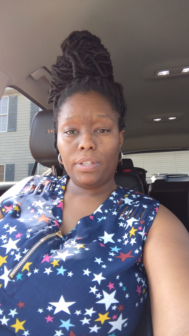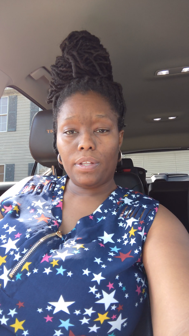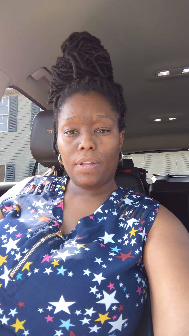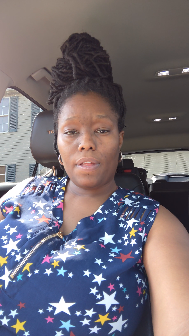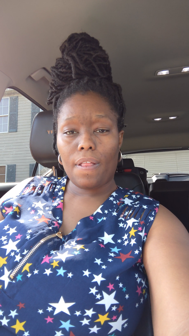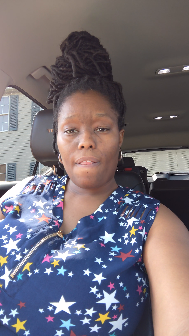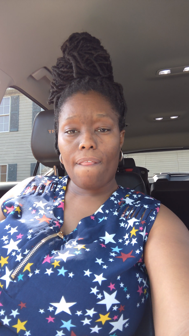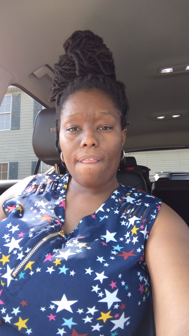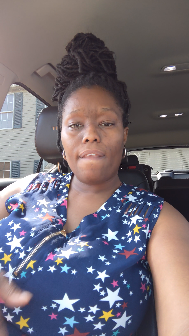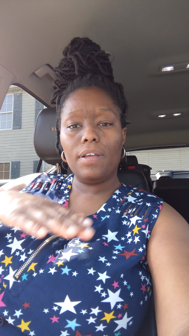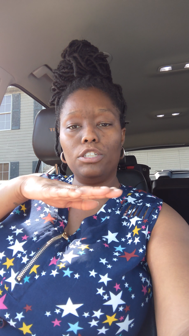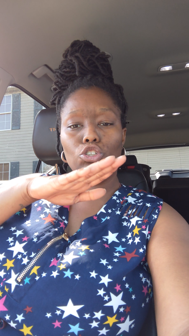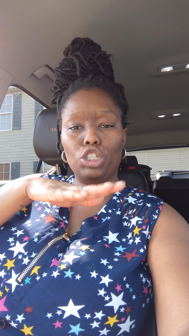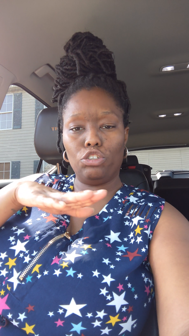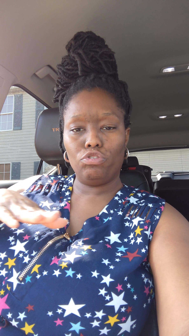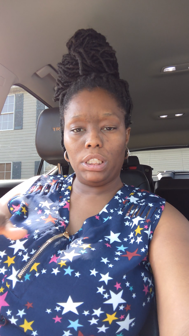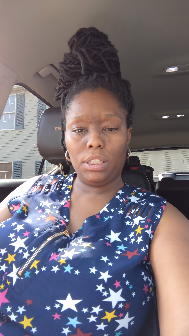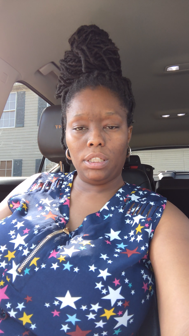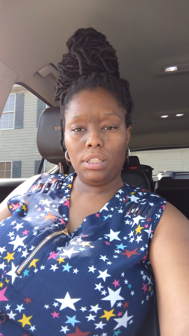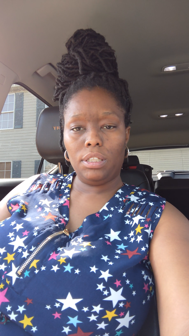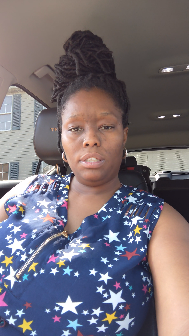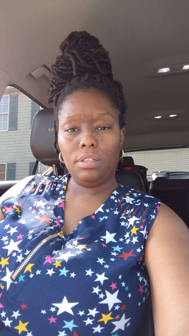children